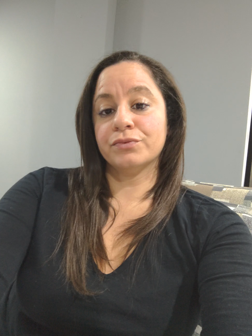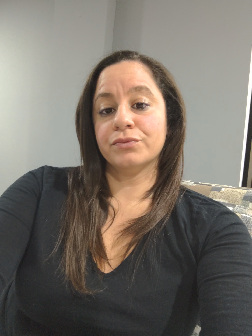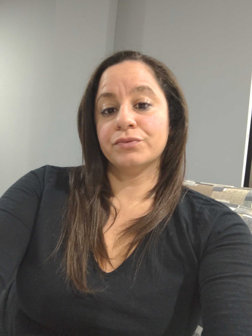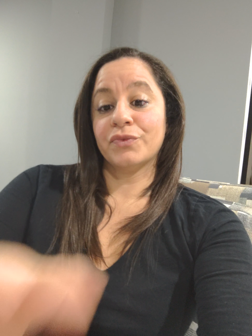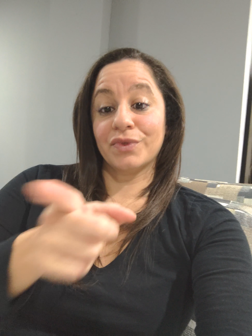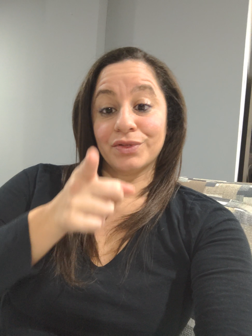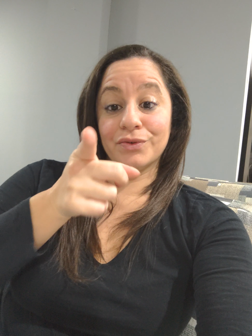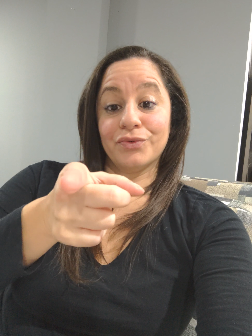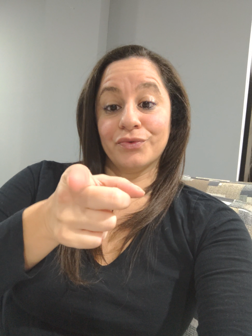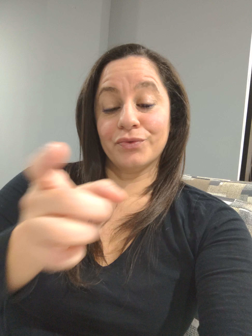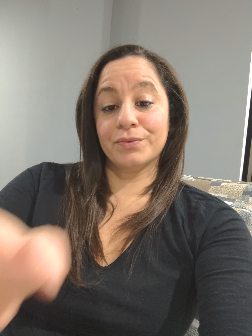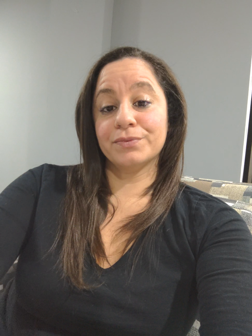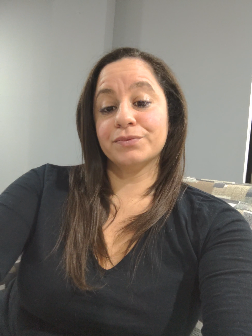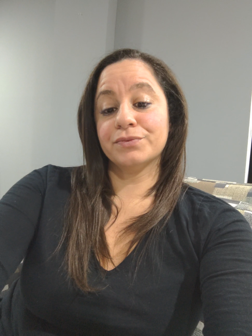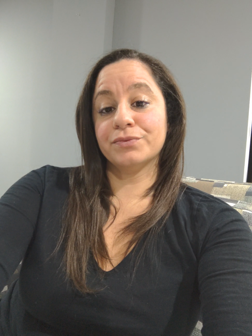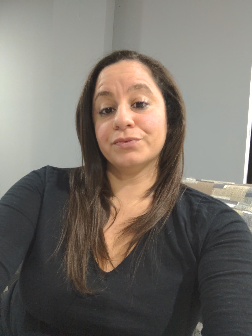there